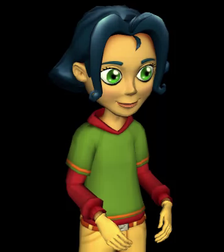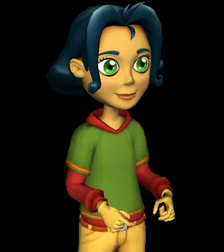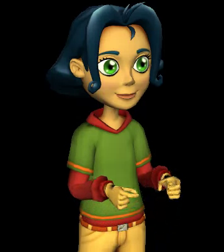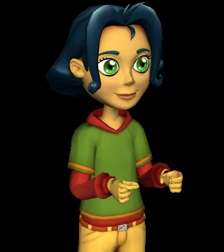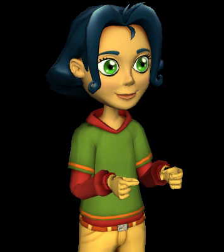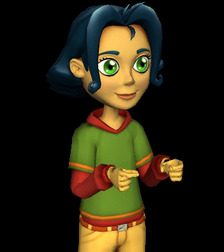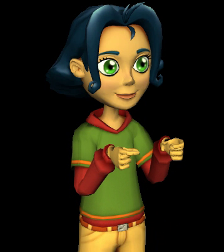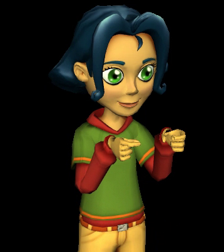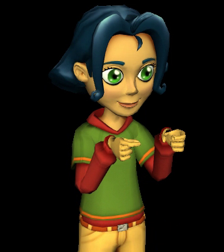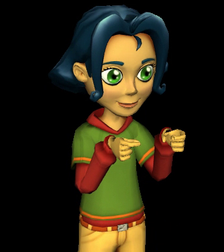مبنى